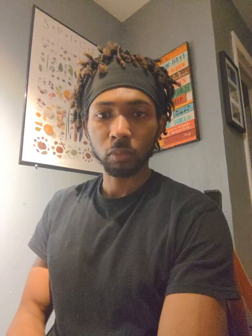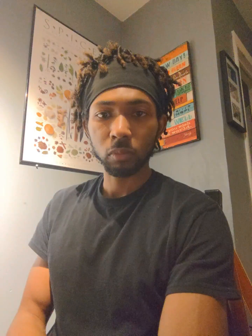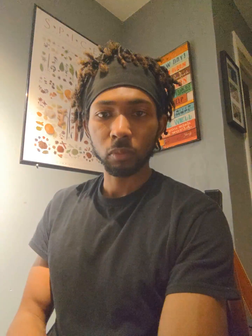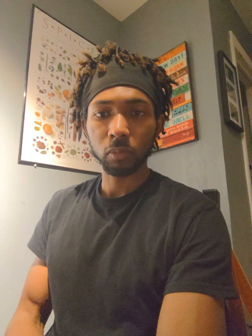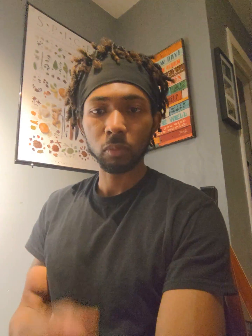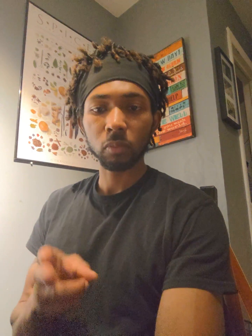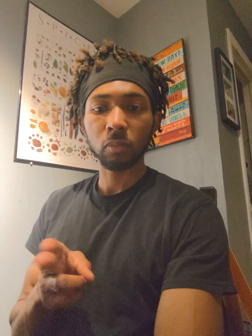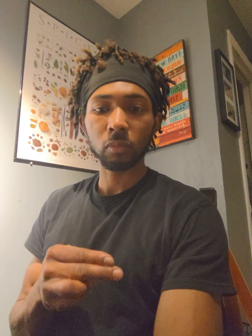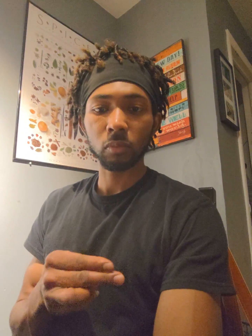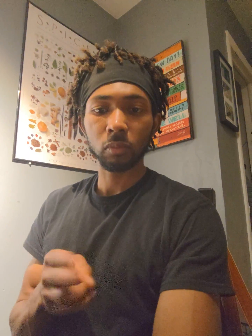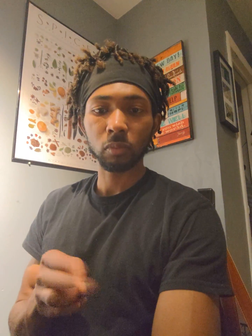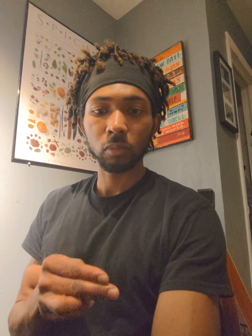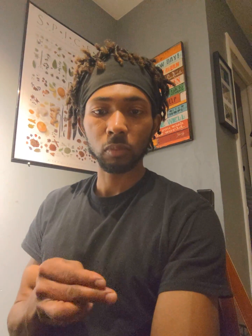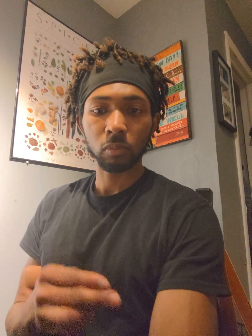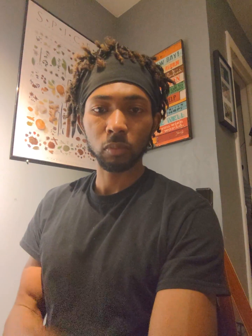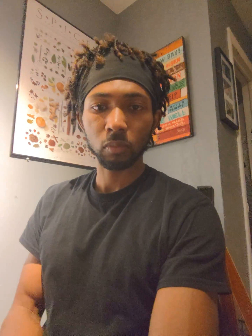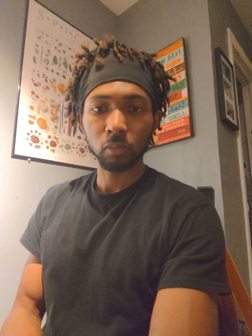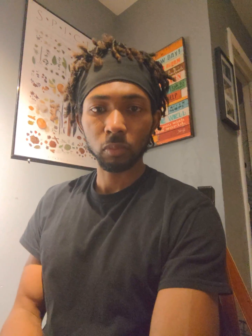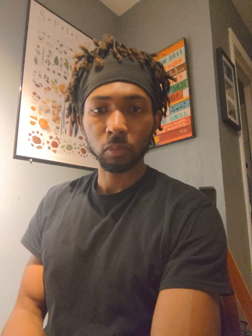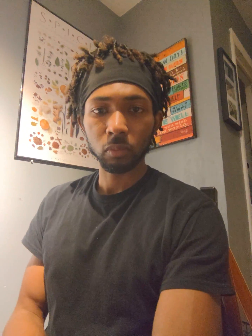belt